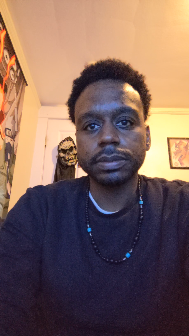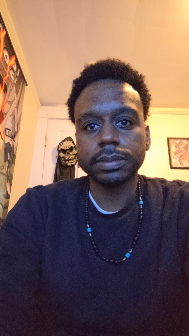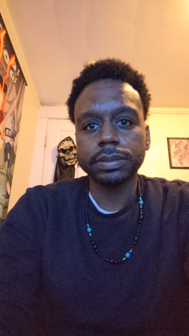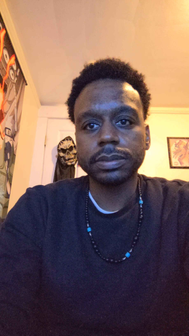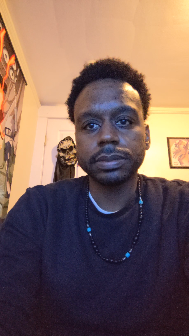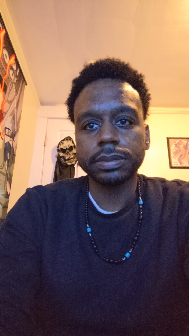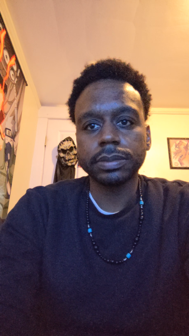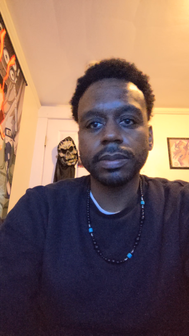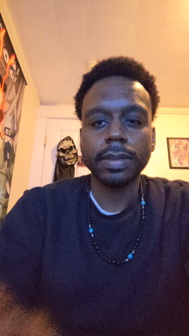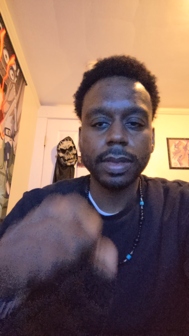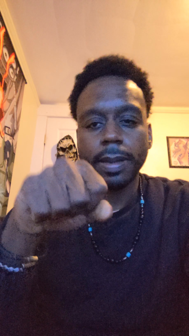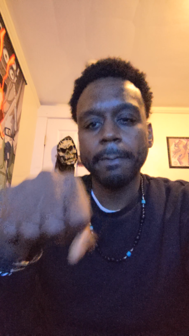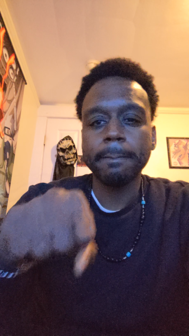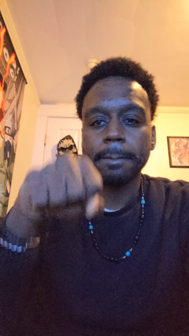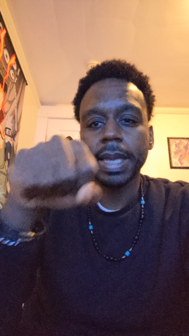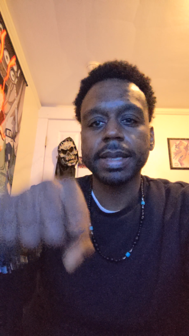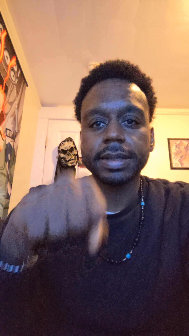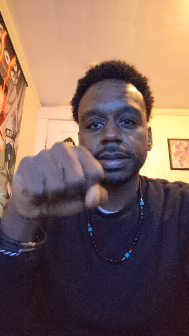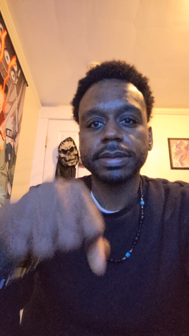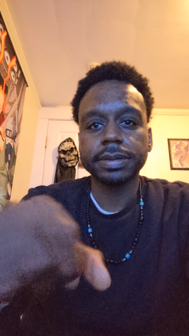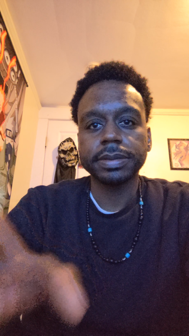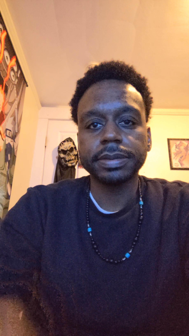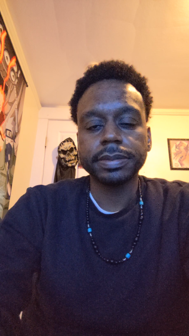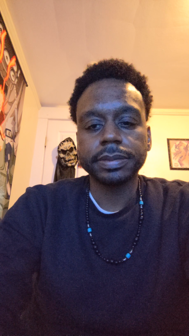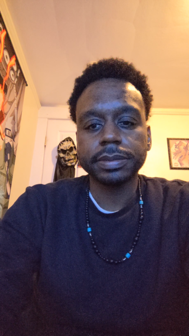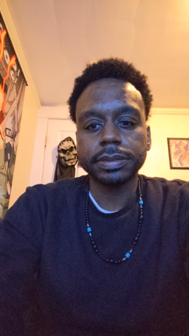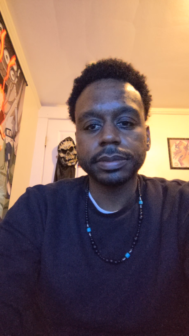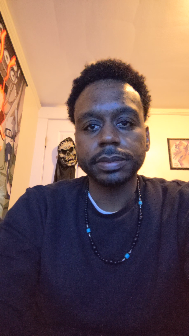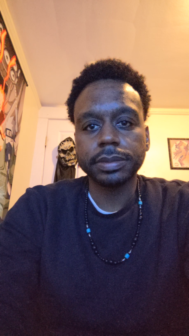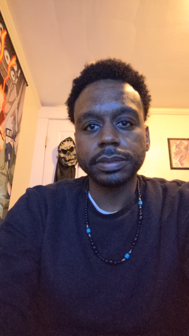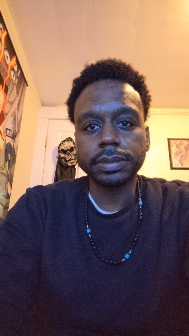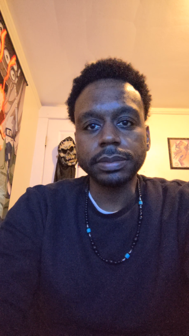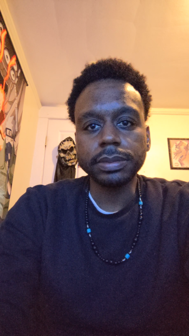bicycle